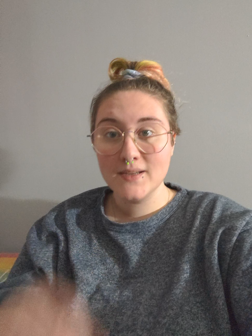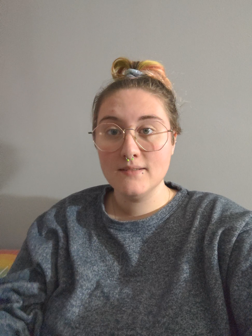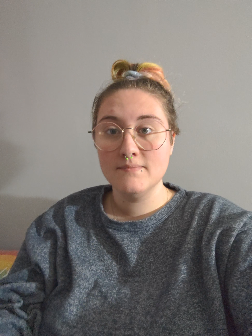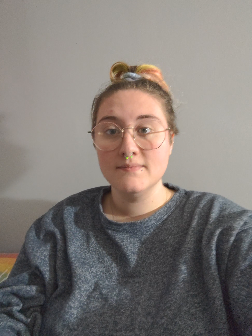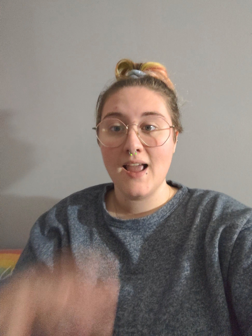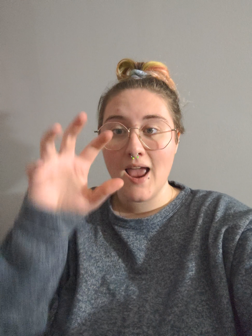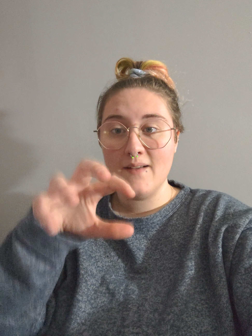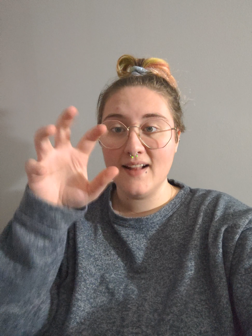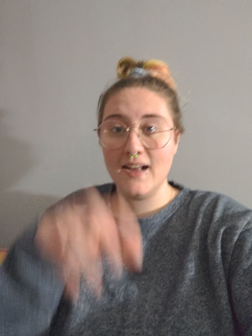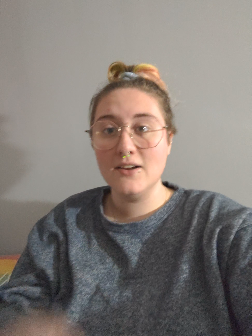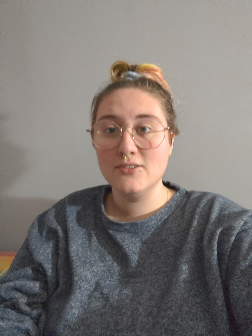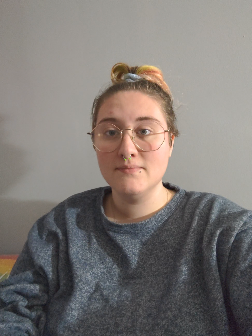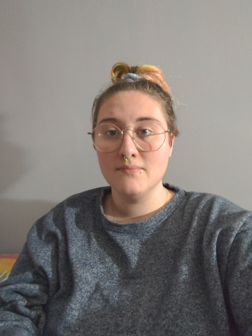alligator